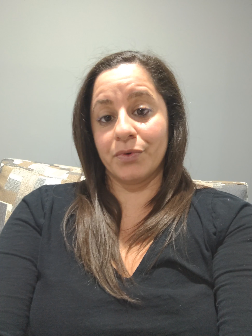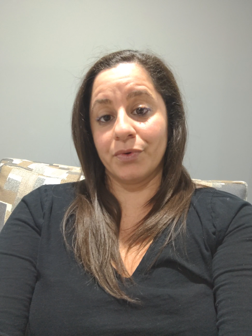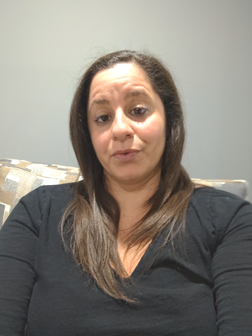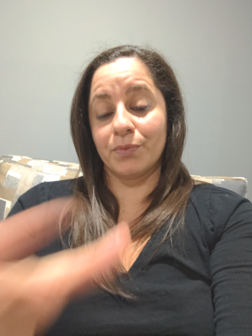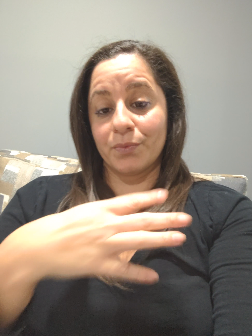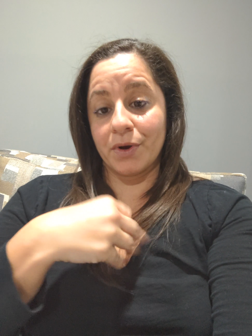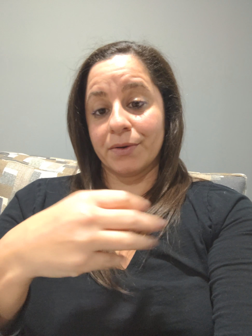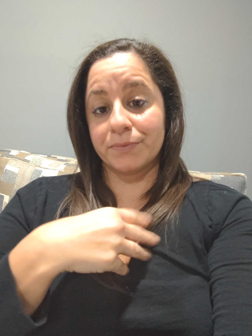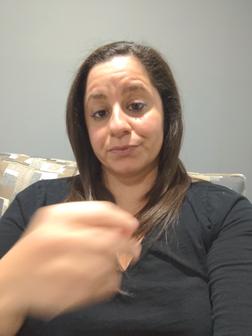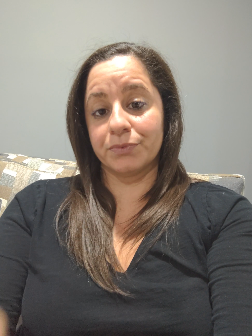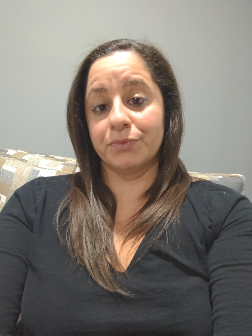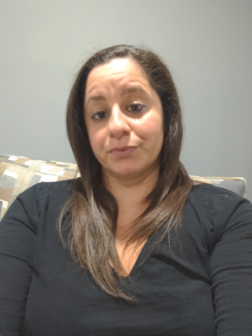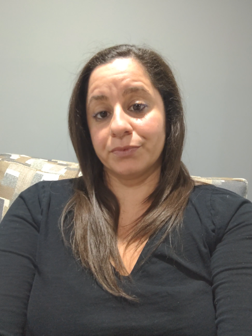white